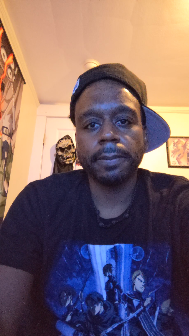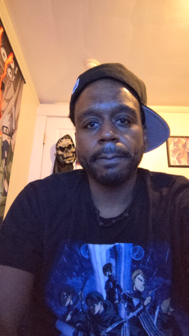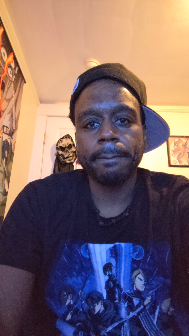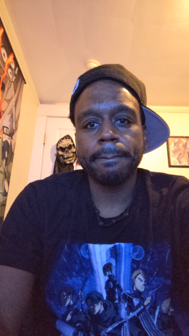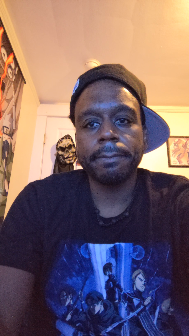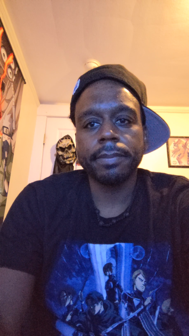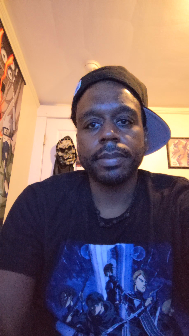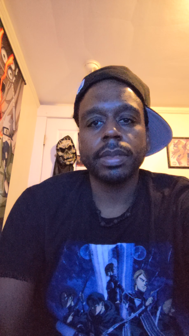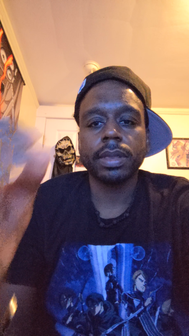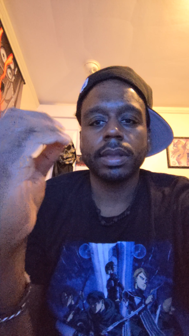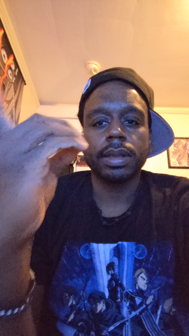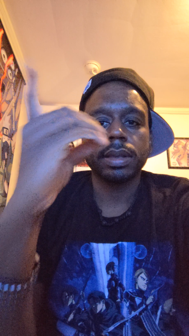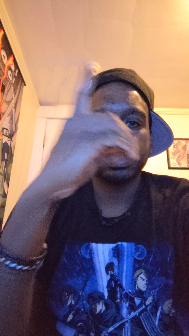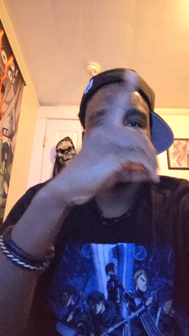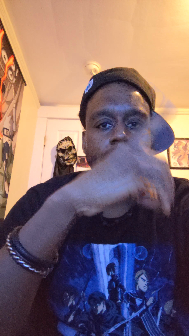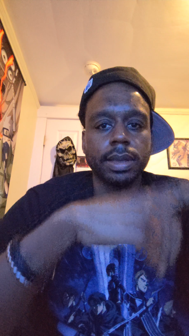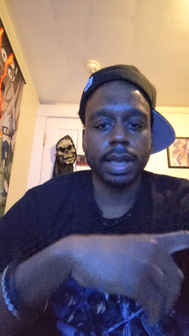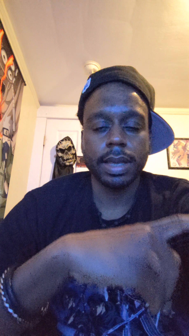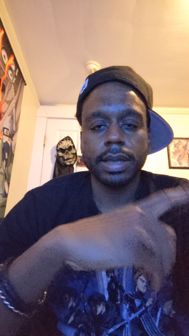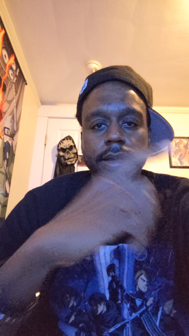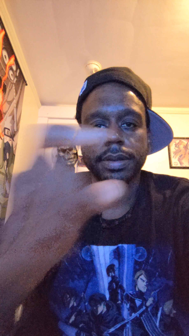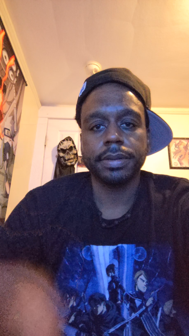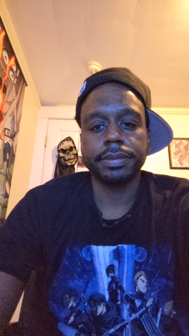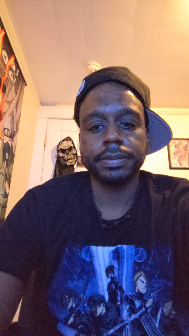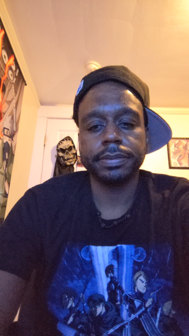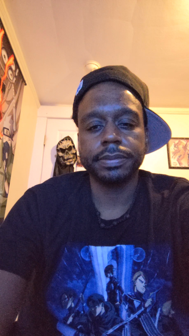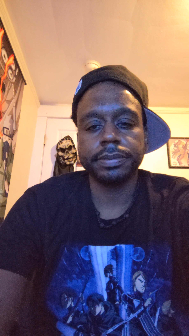day